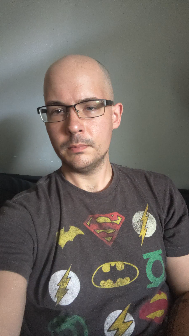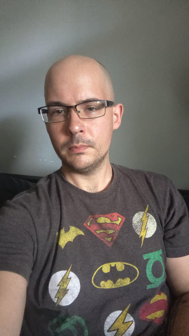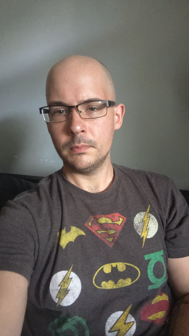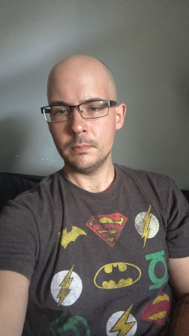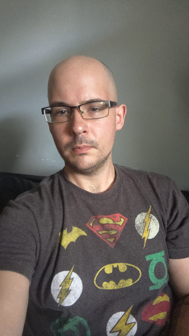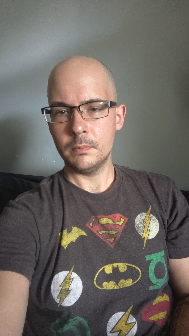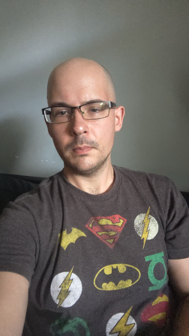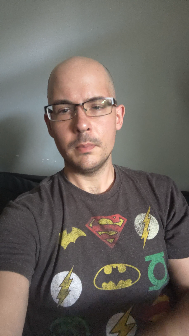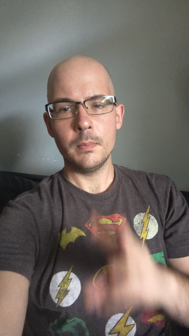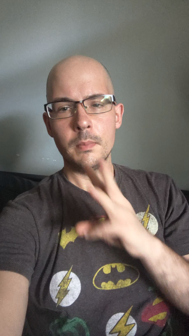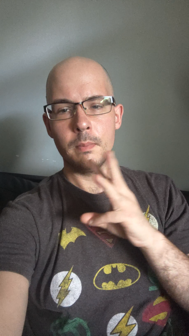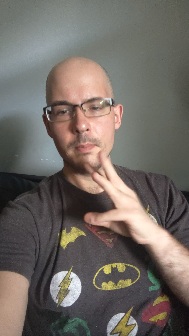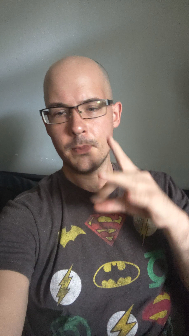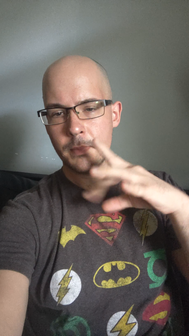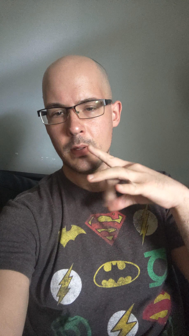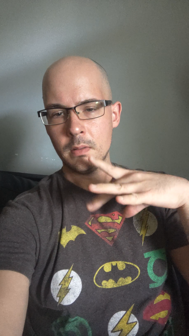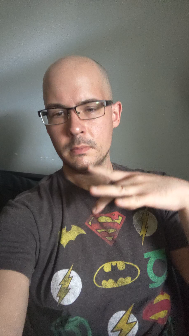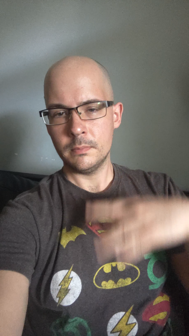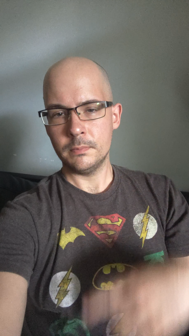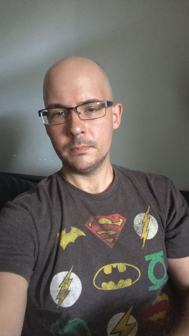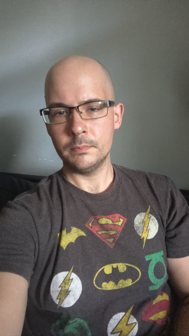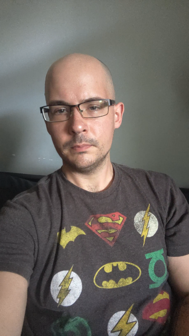melon